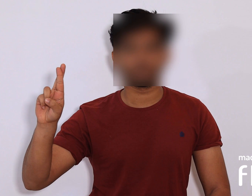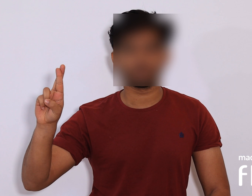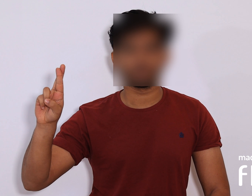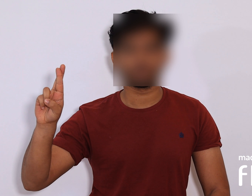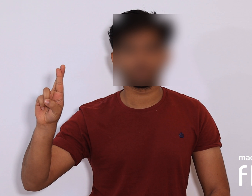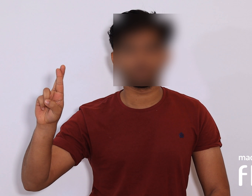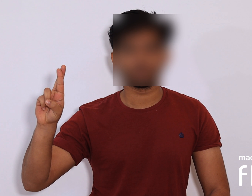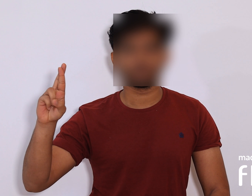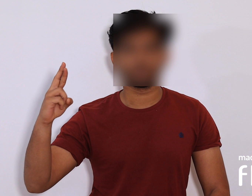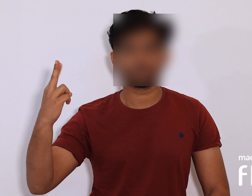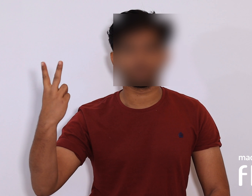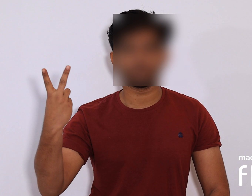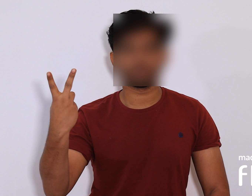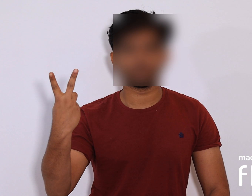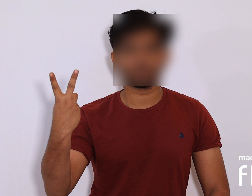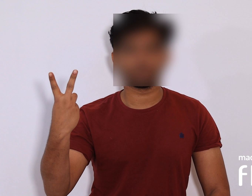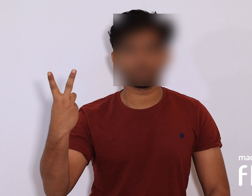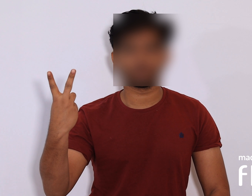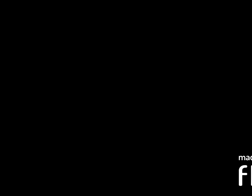ڑ